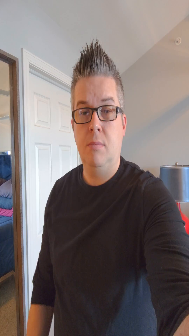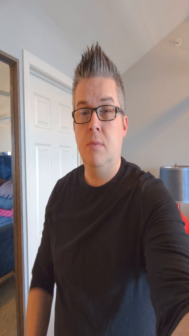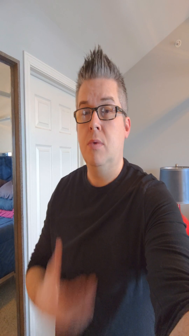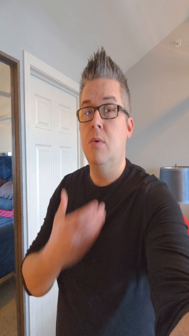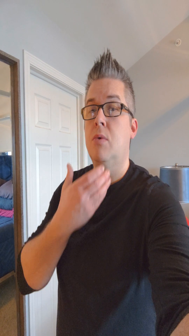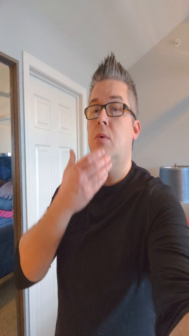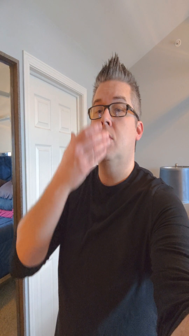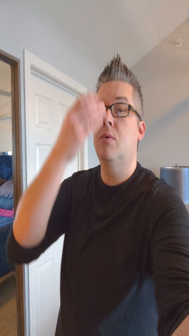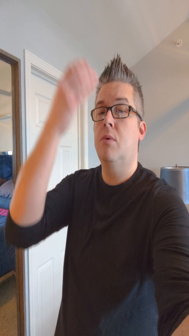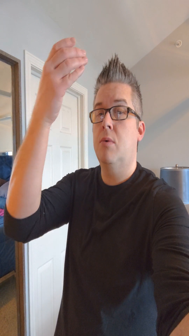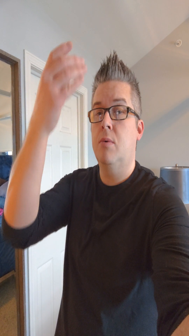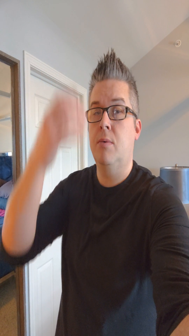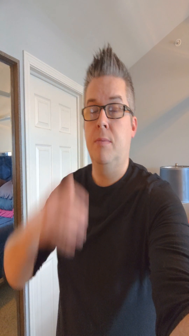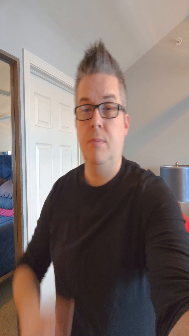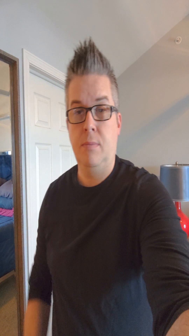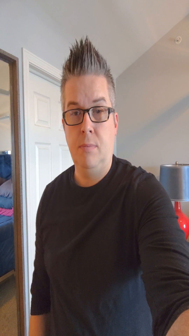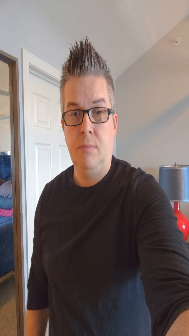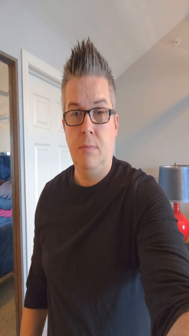giraffe